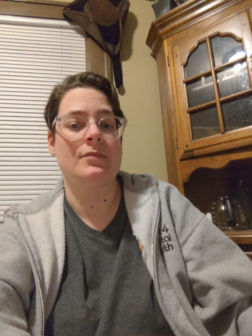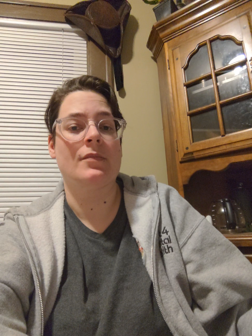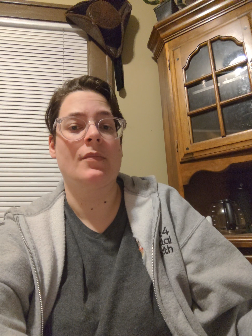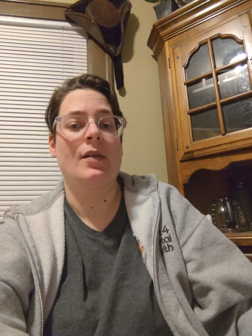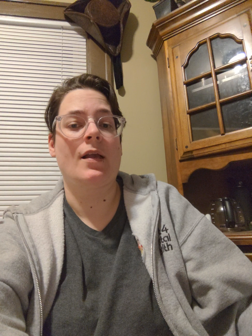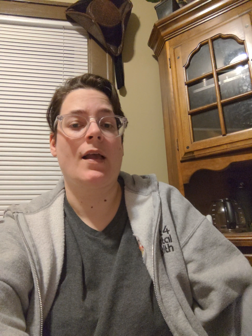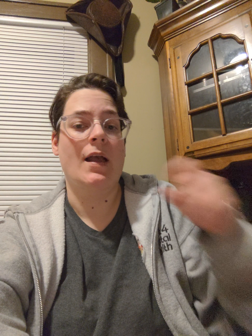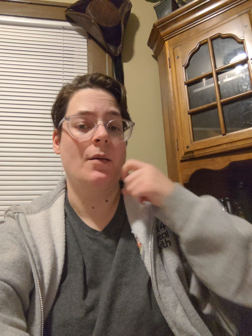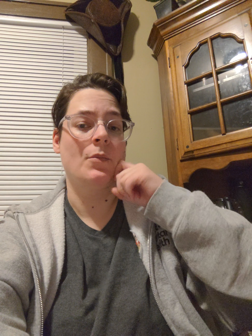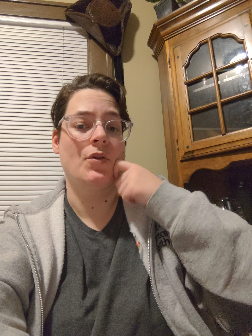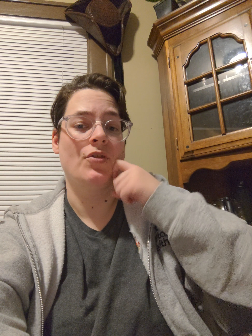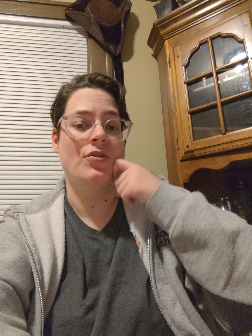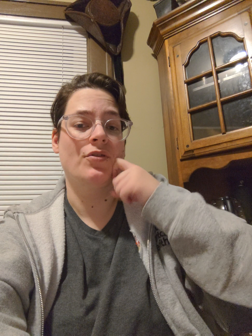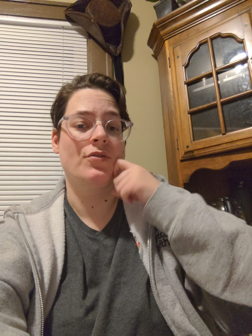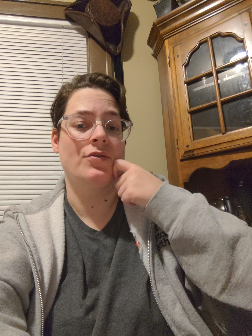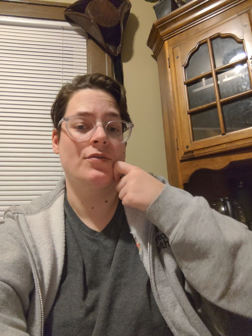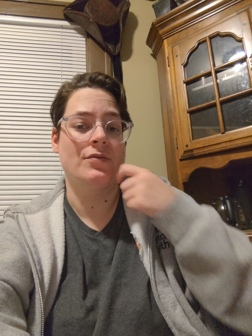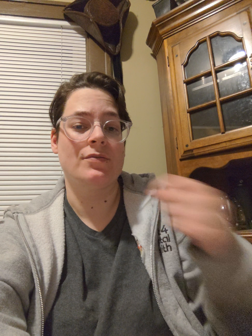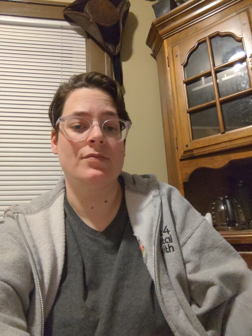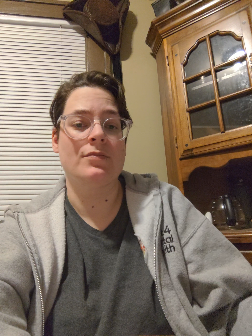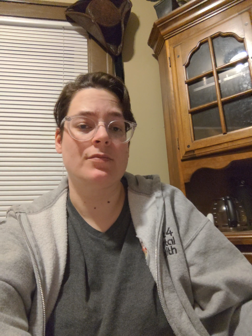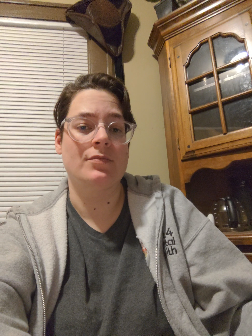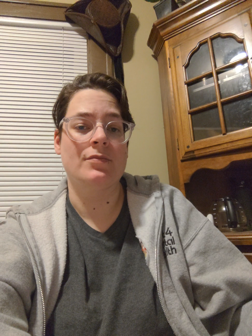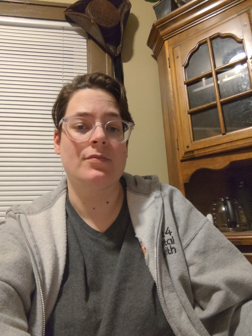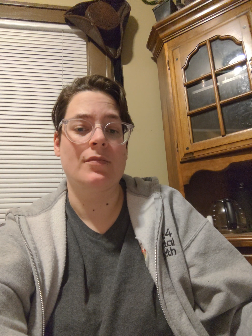apple